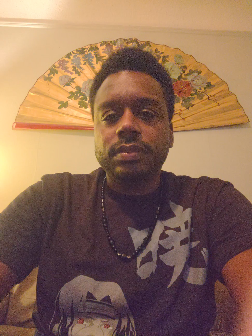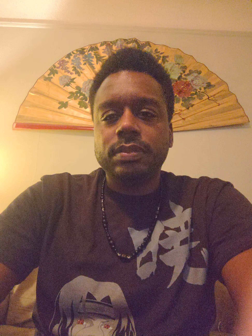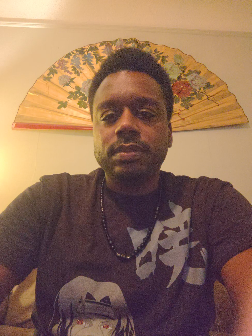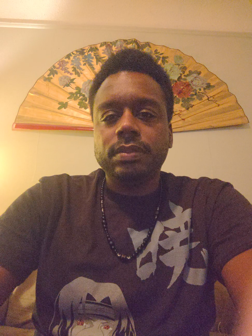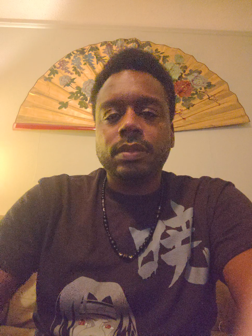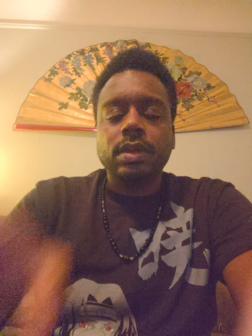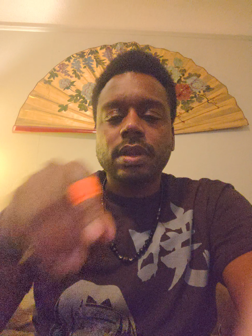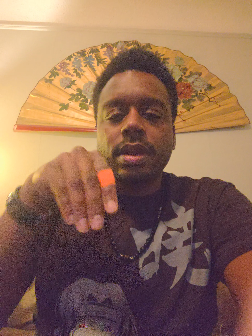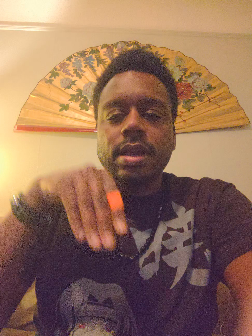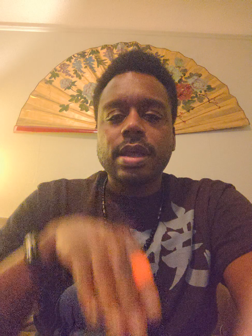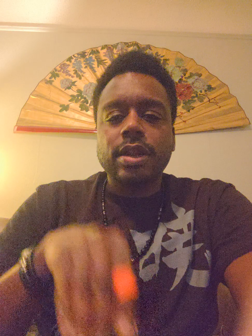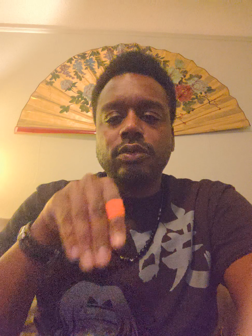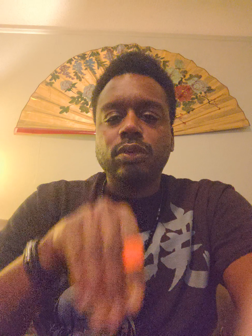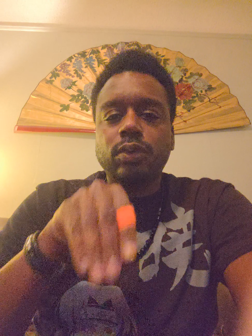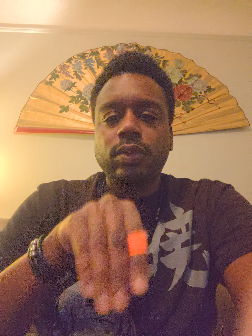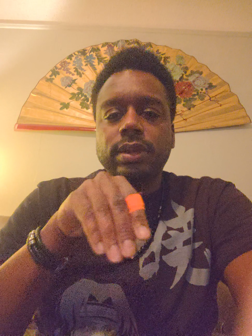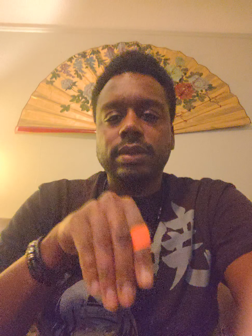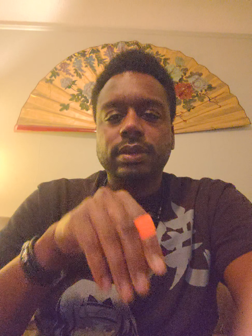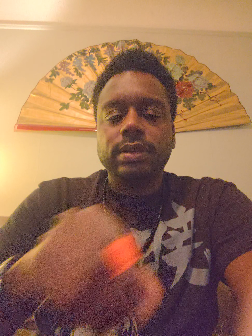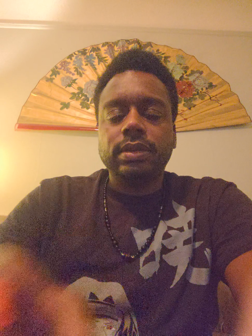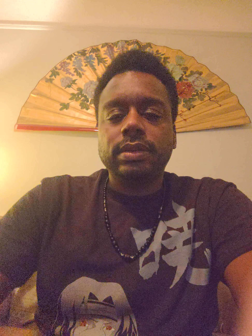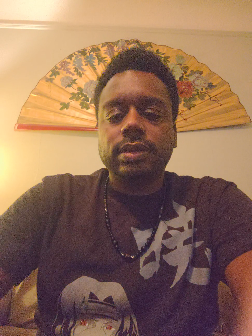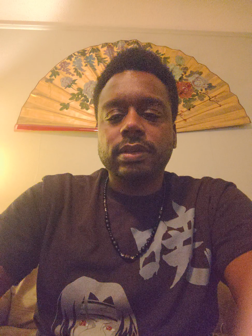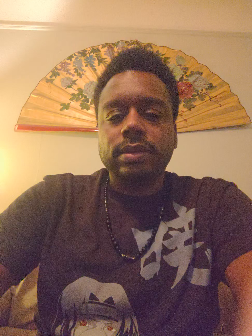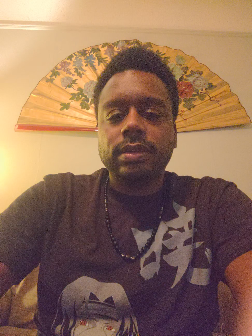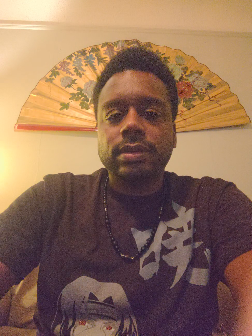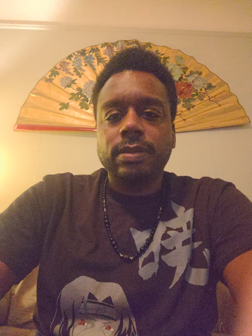into